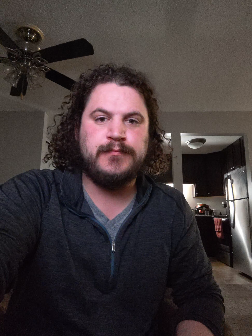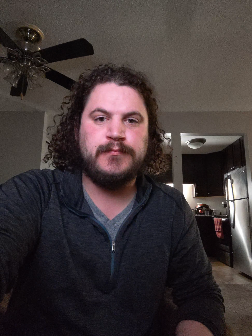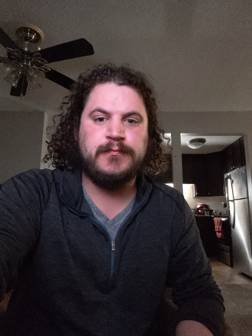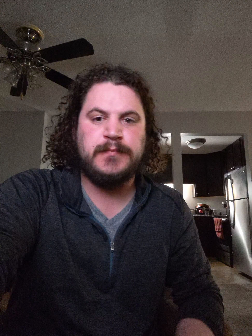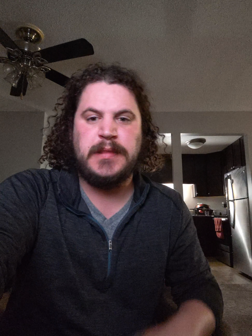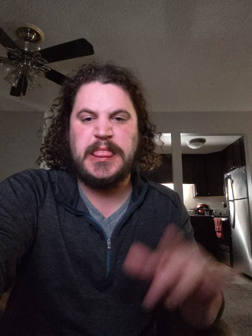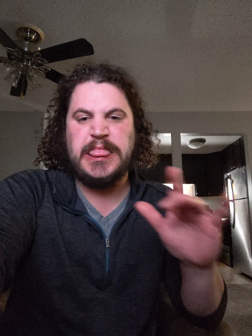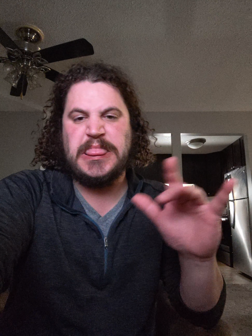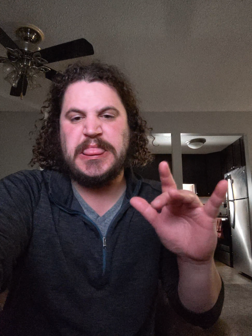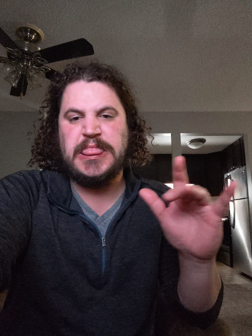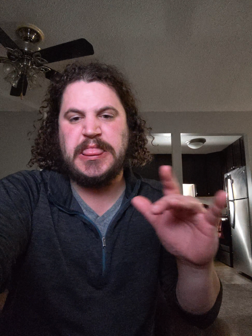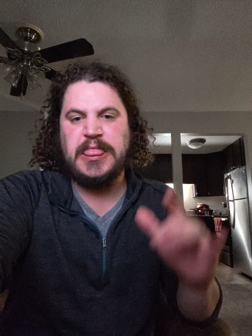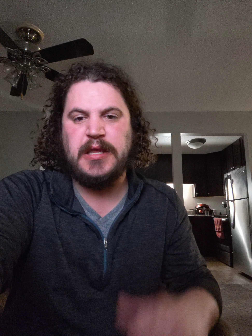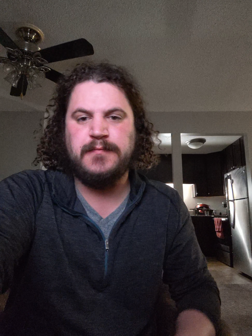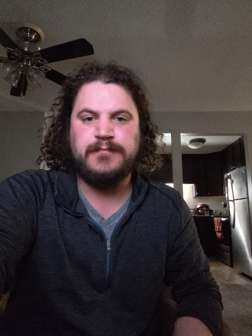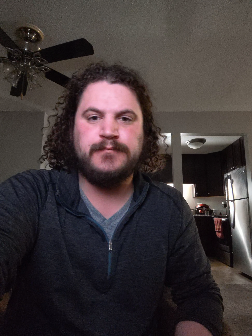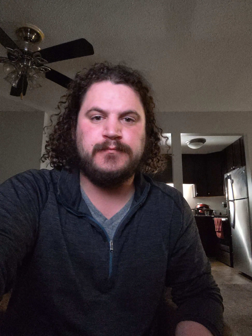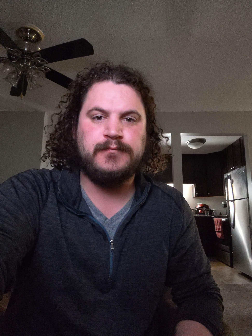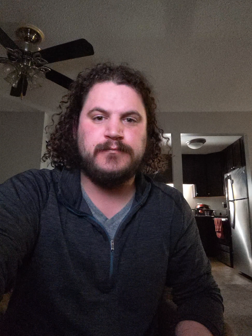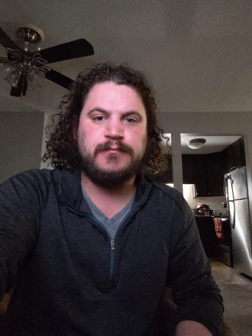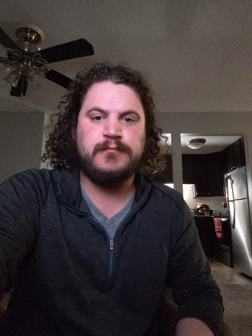yucky